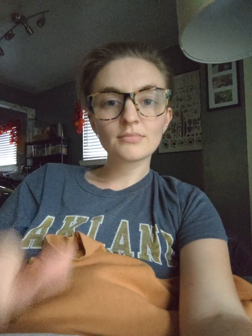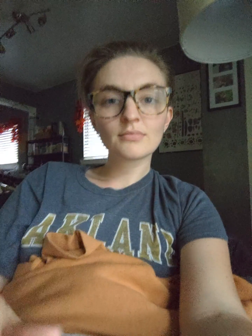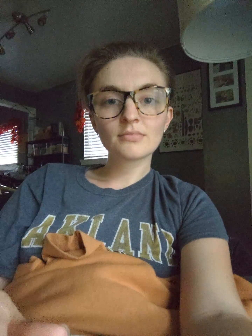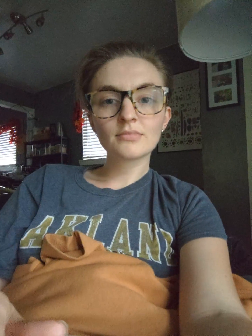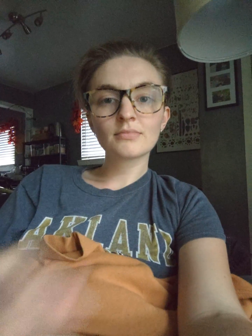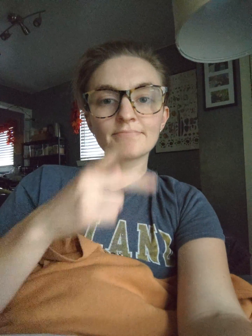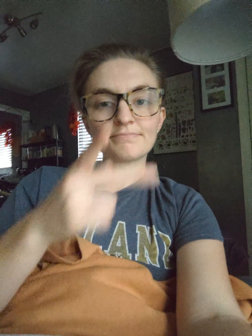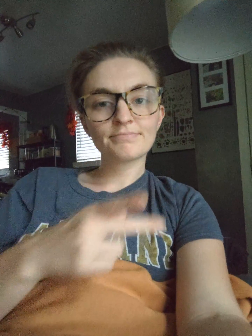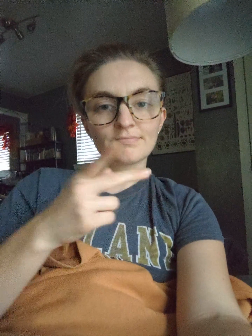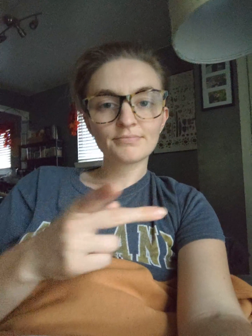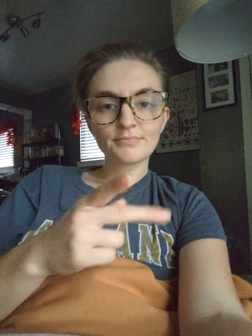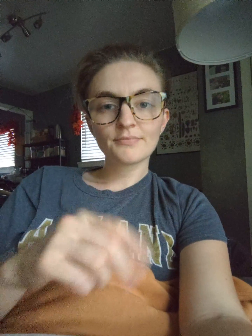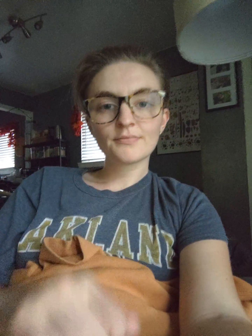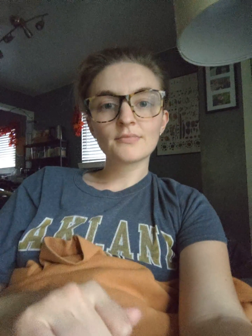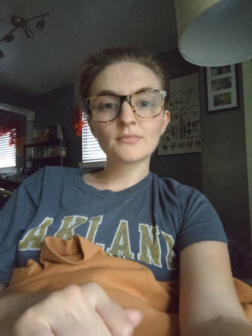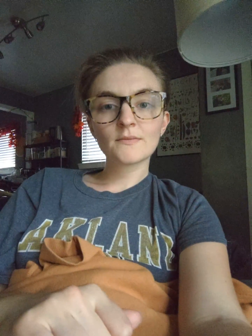careful